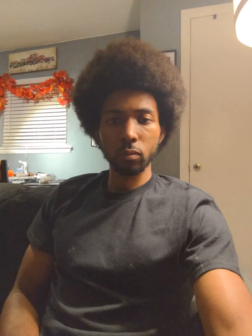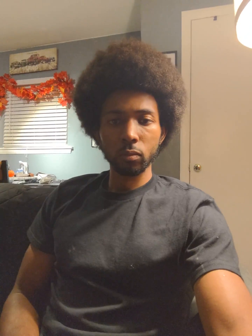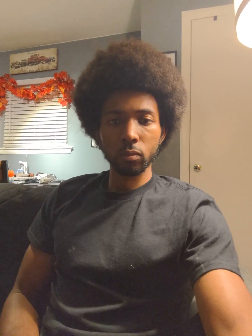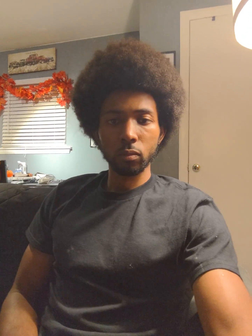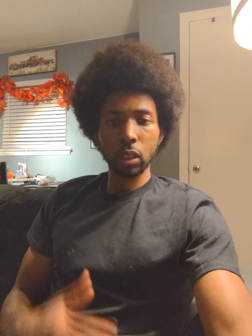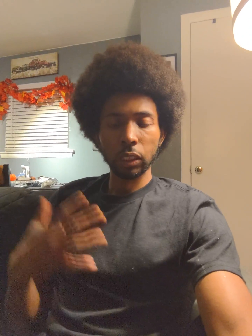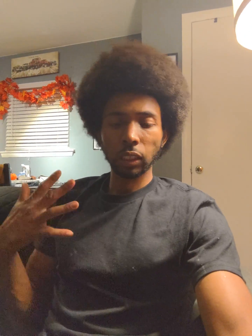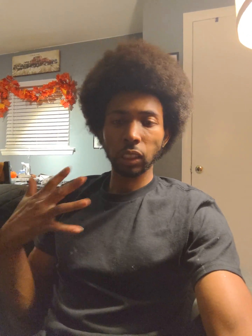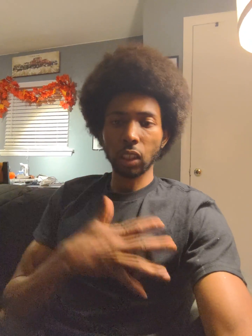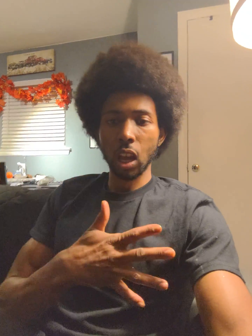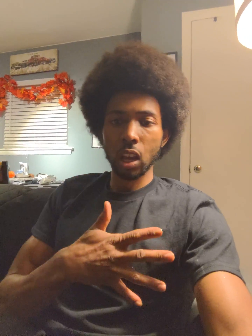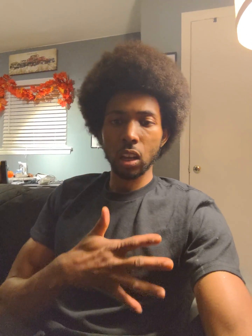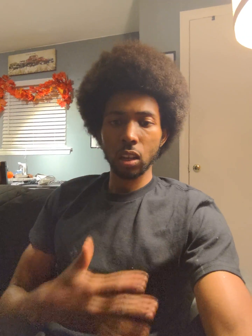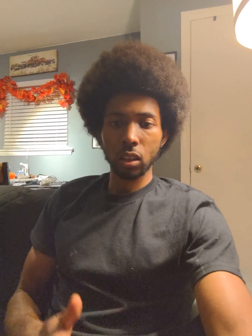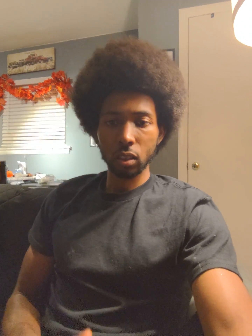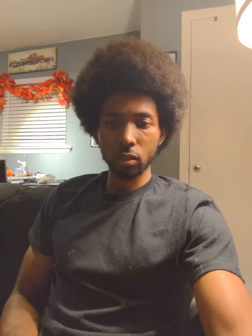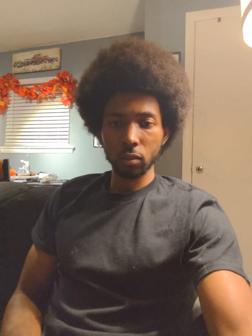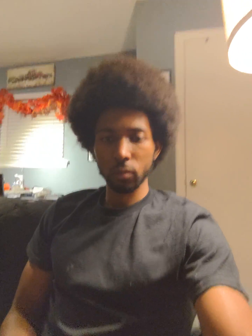scared